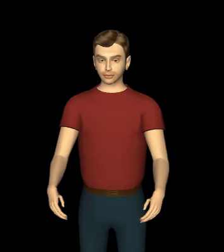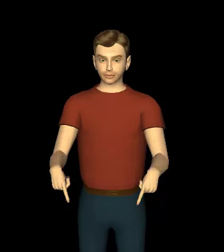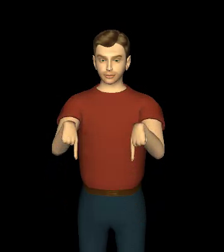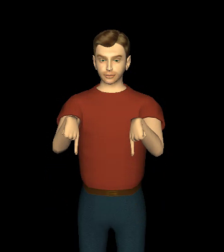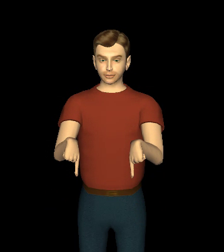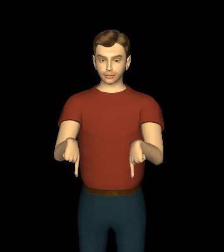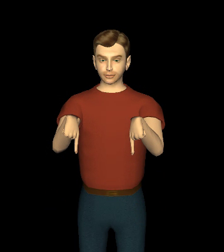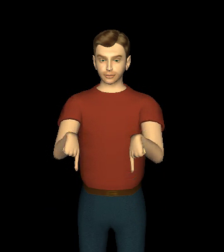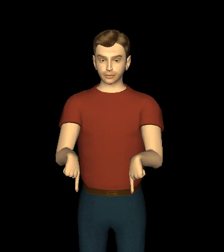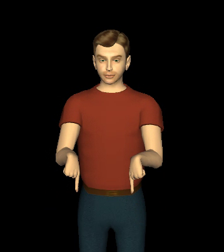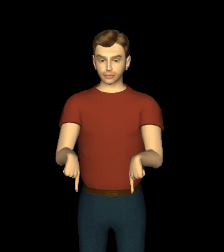وزير